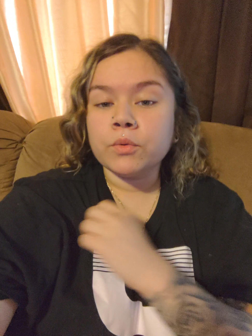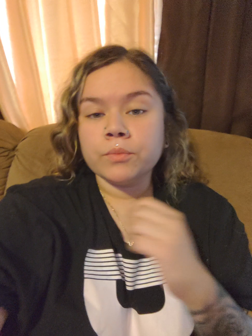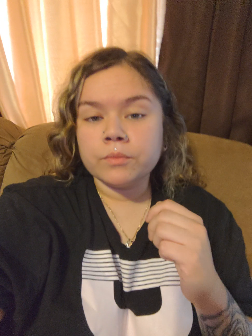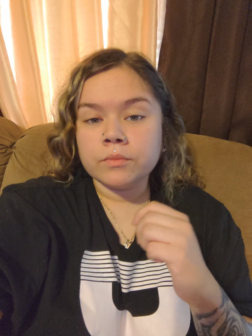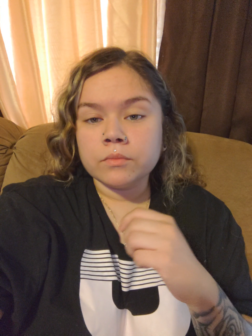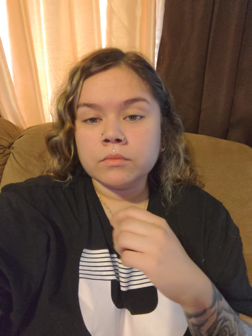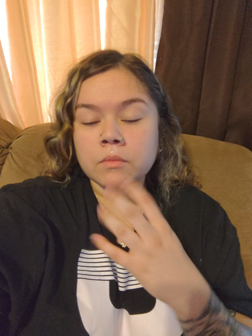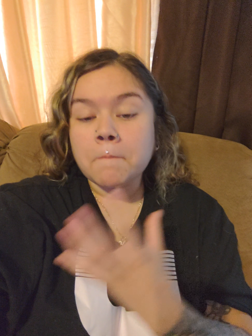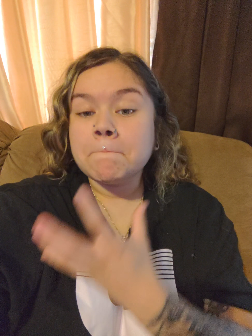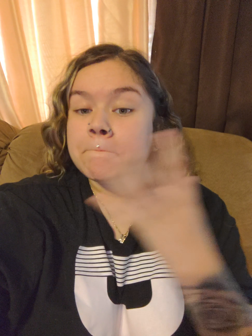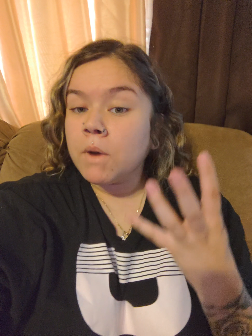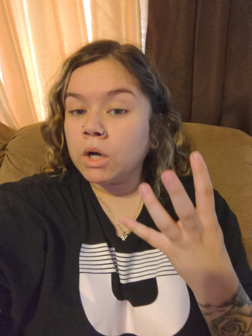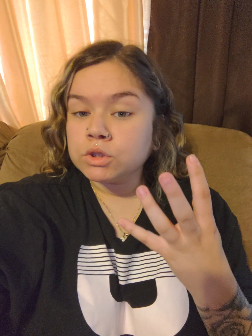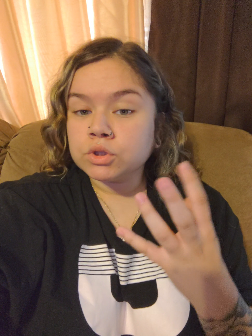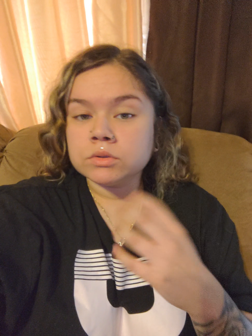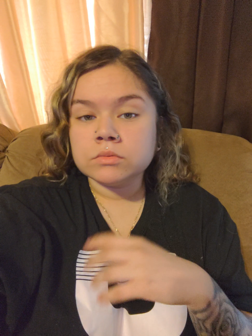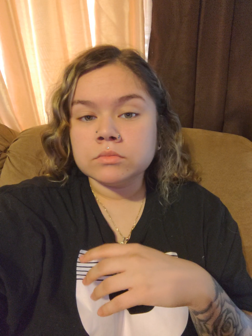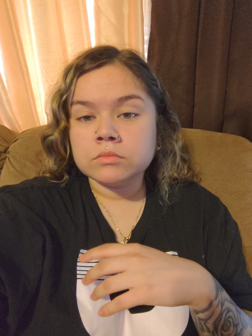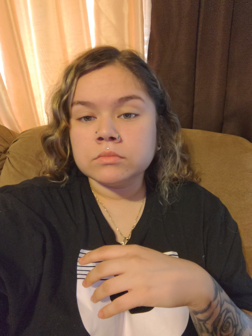much